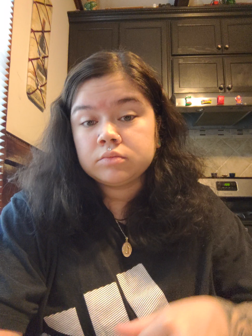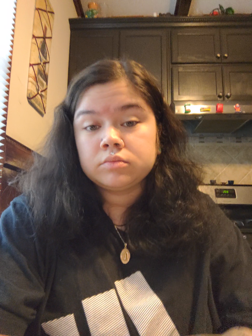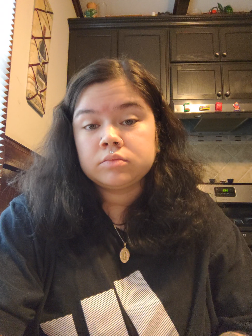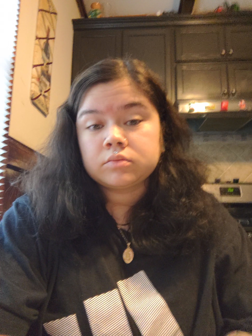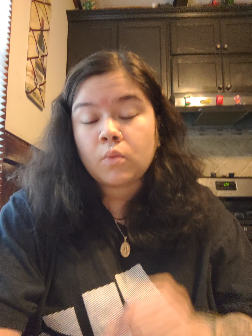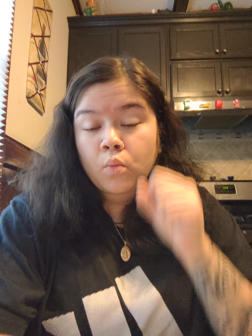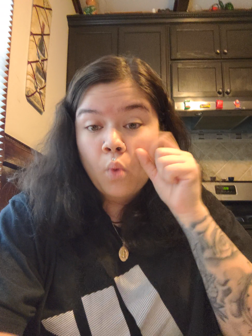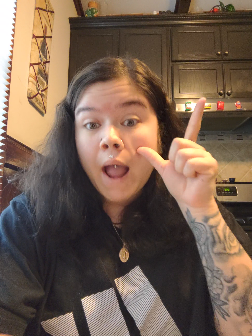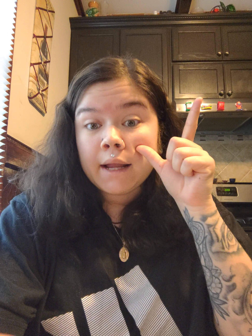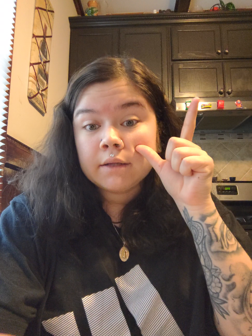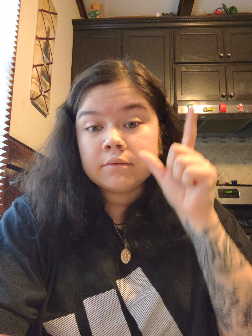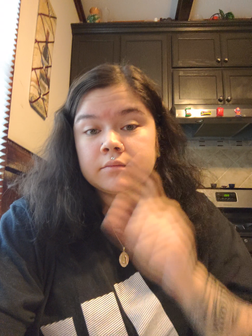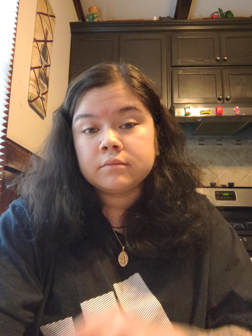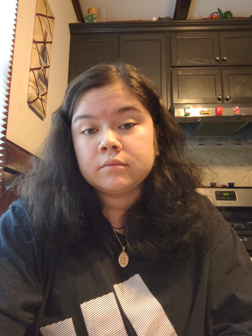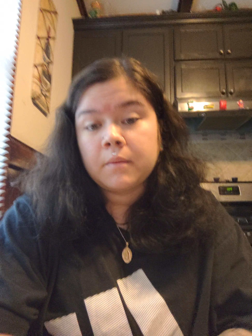wake